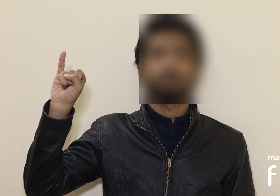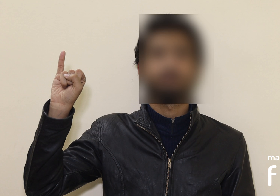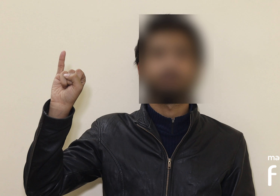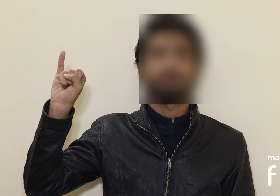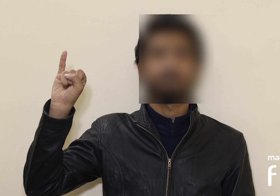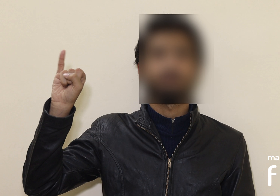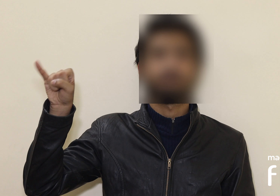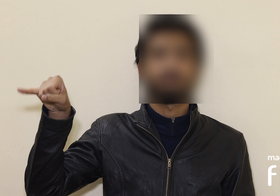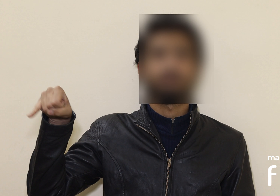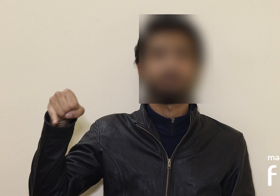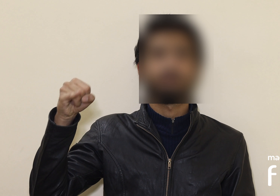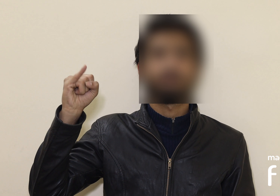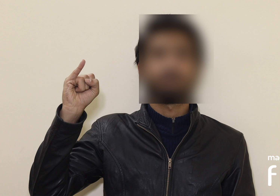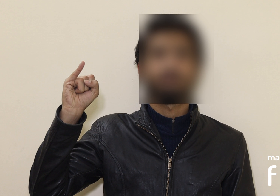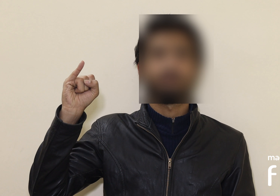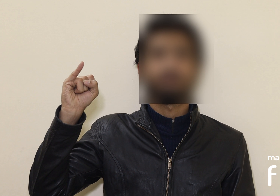ج